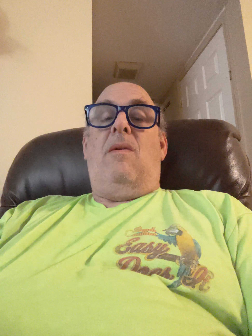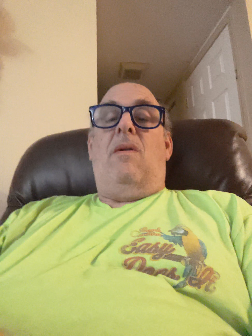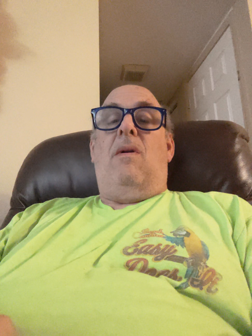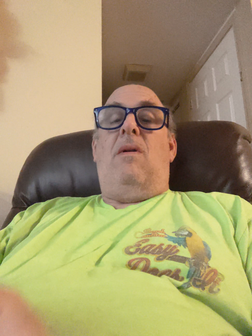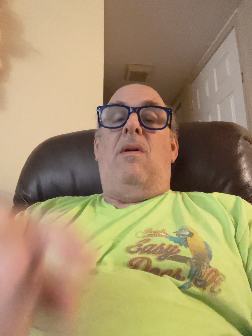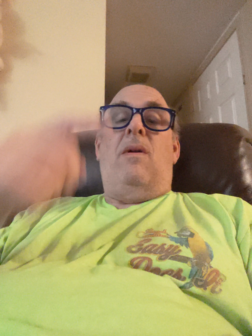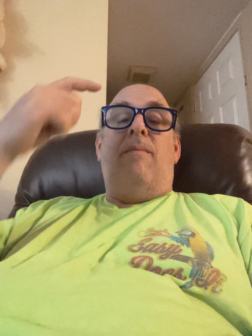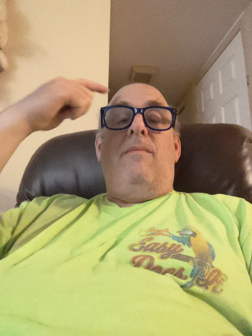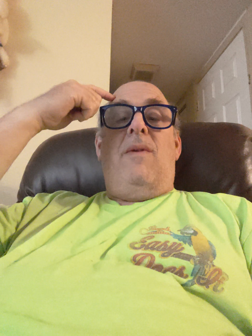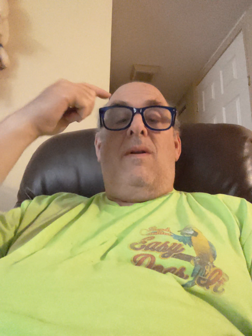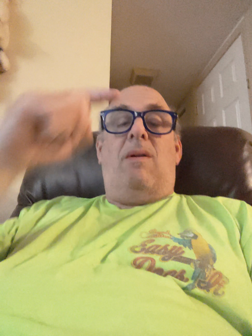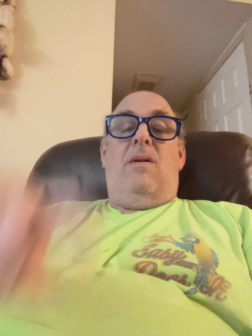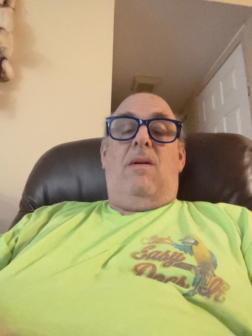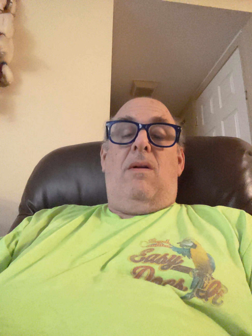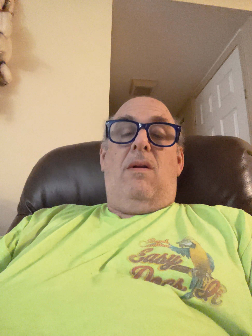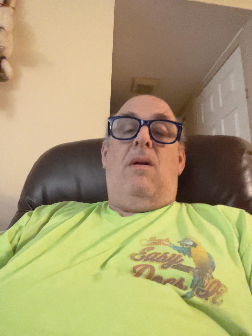penny